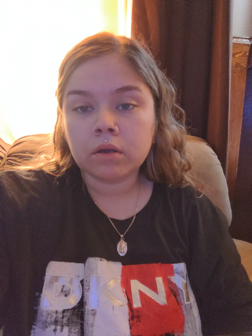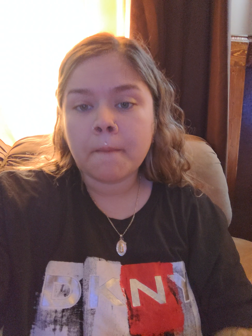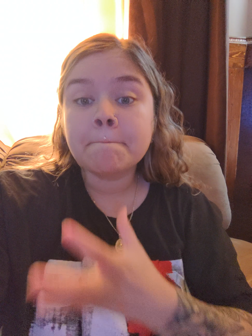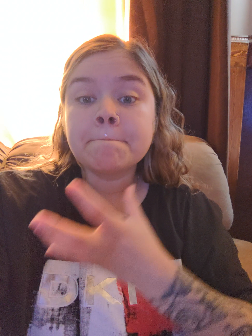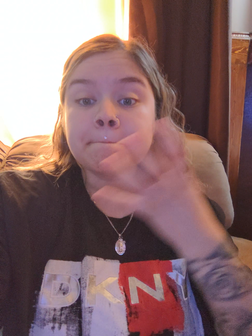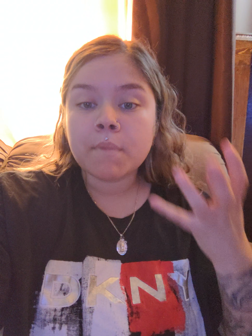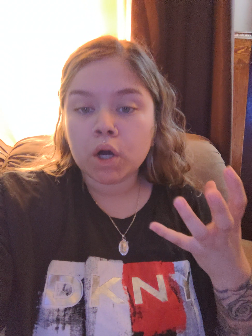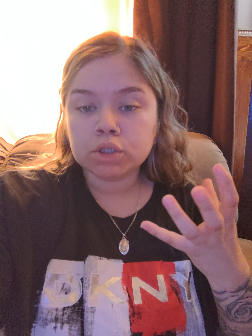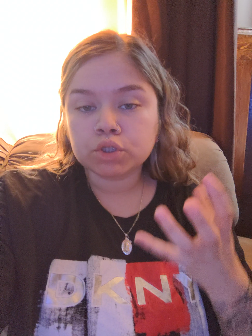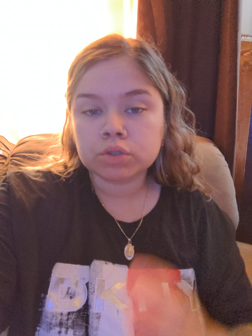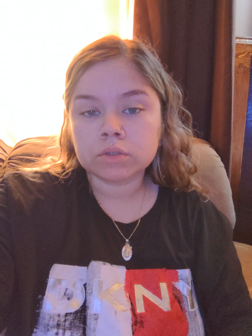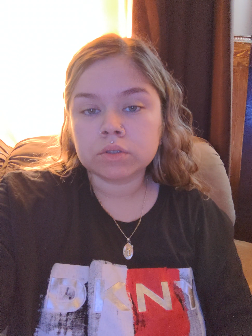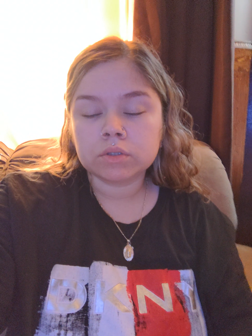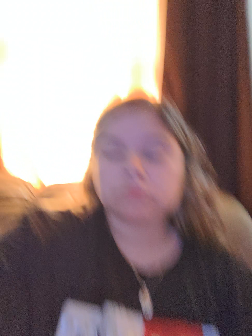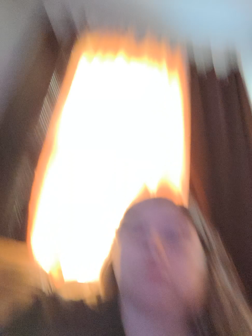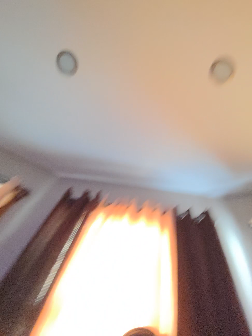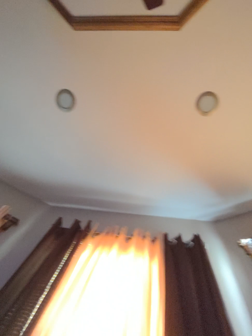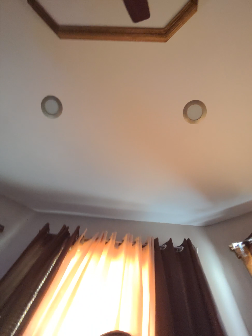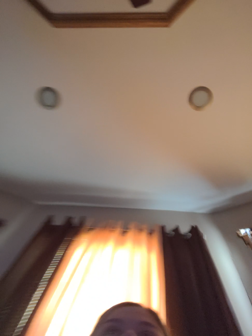much